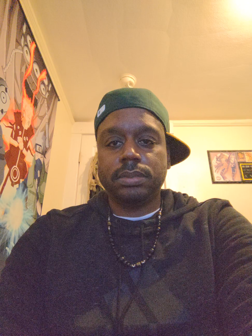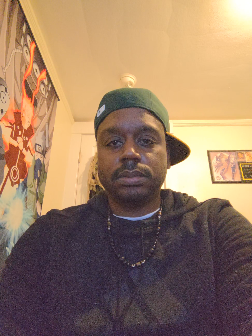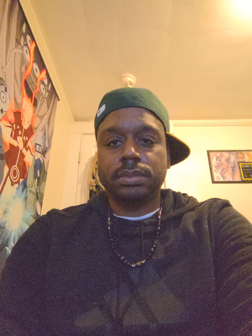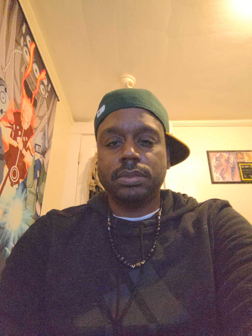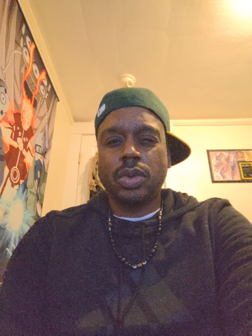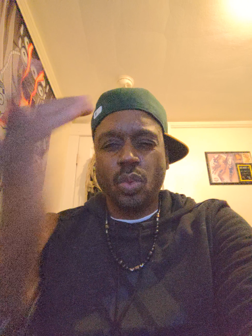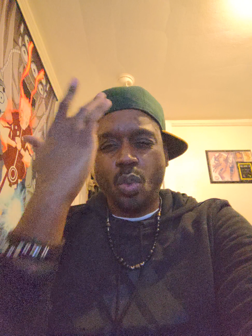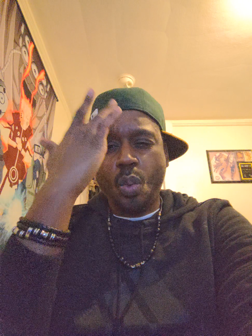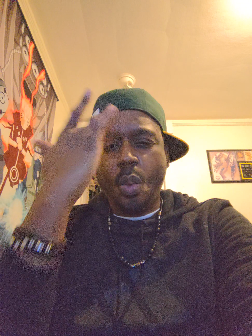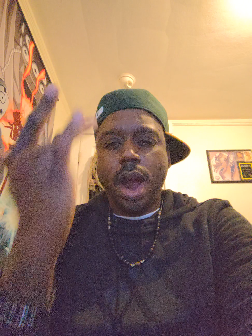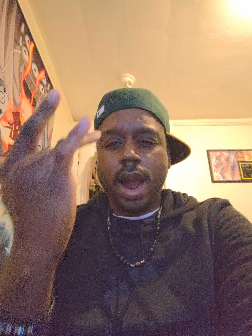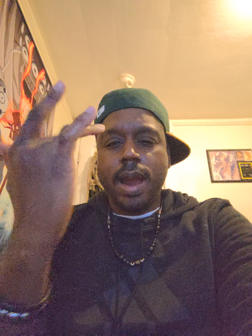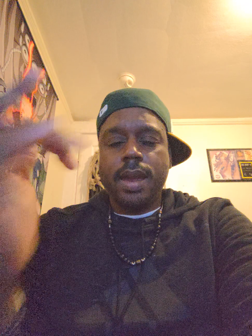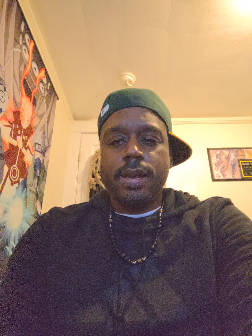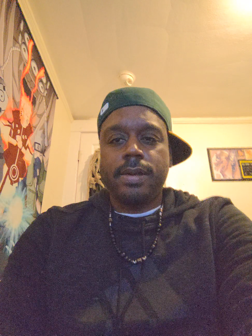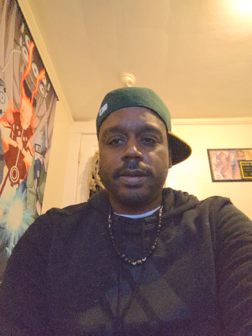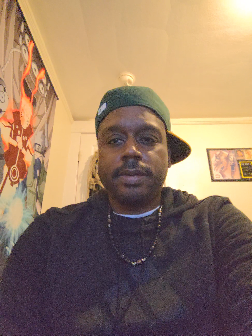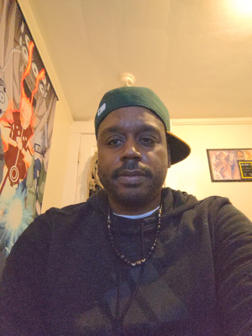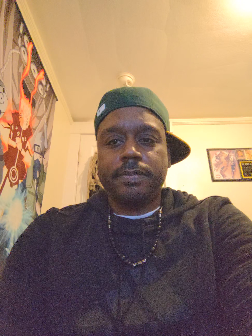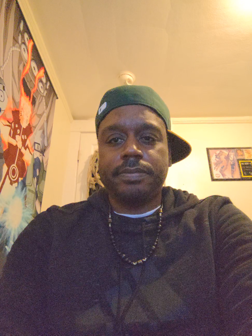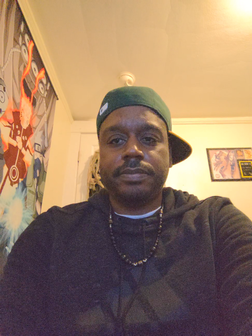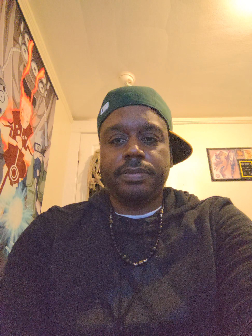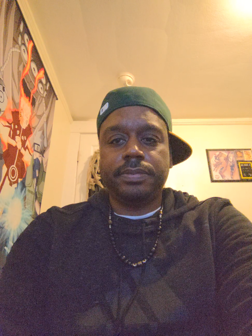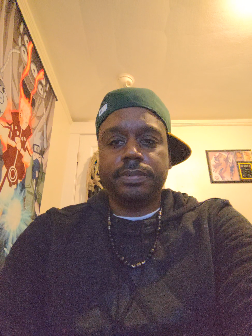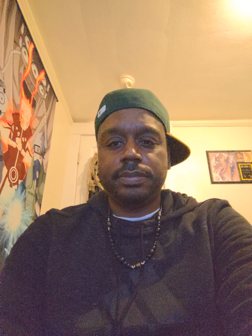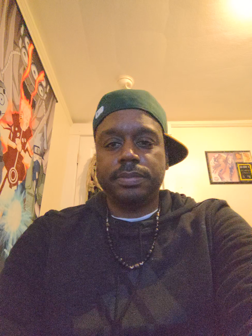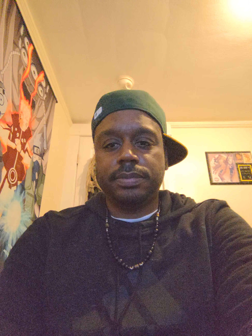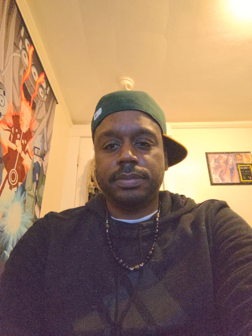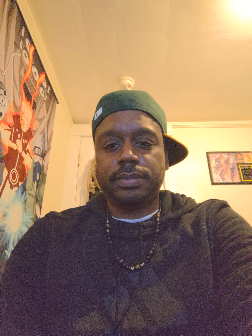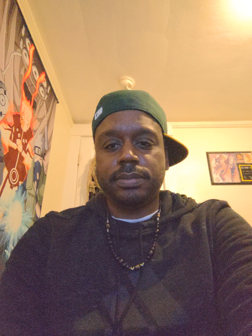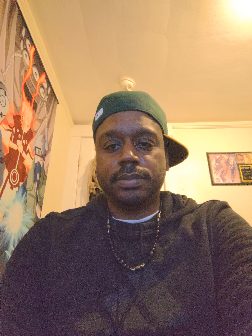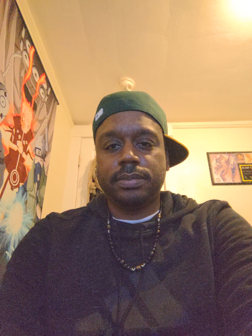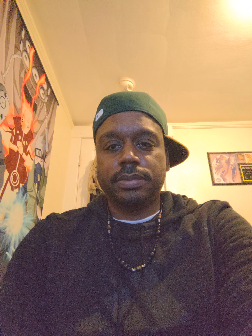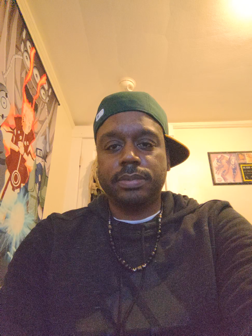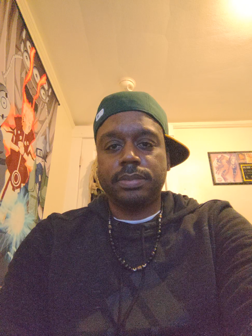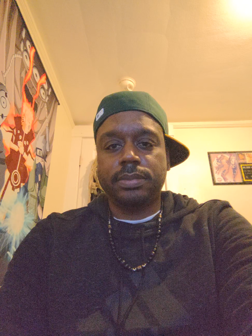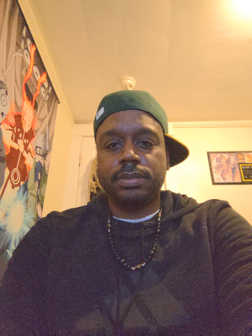why